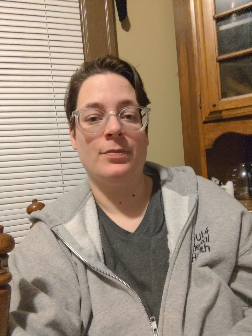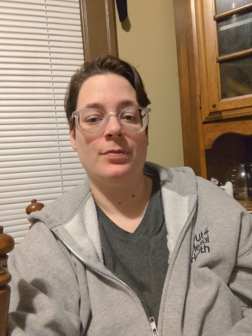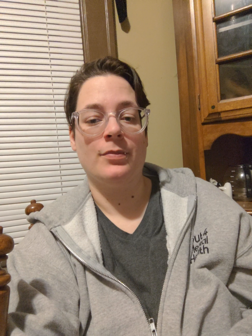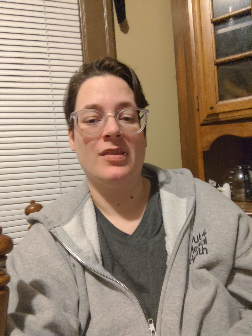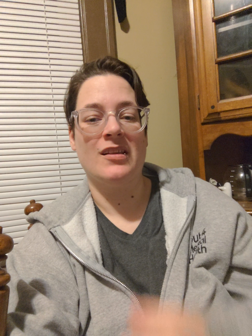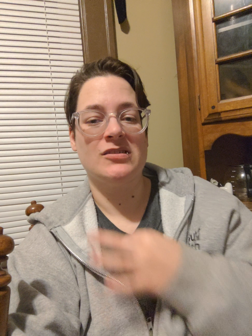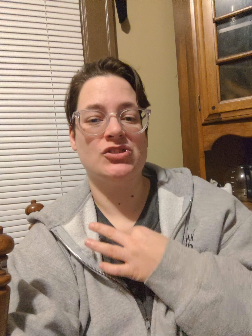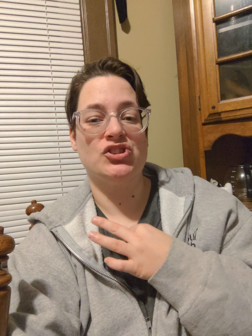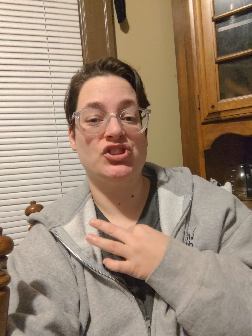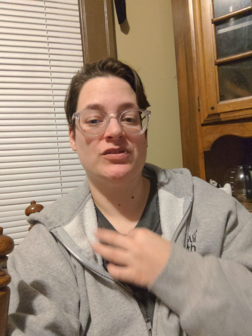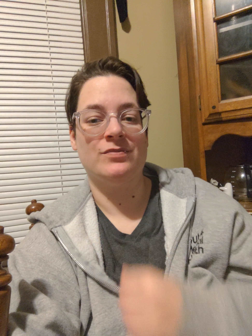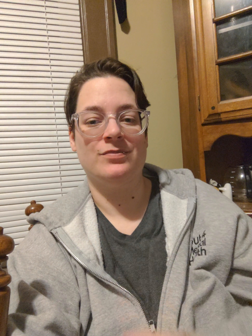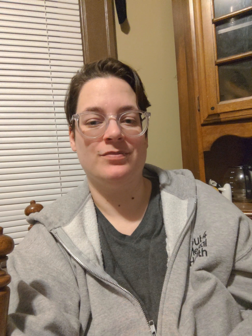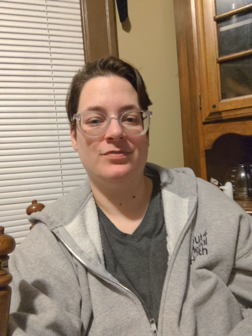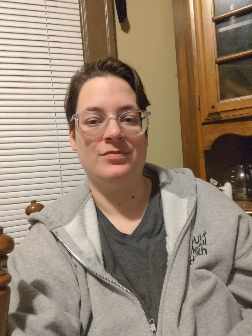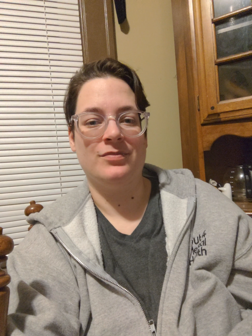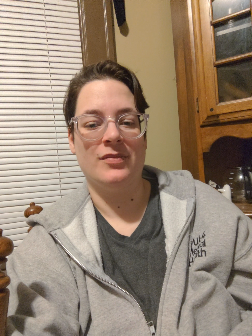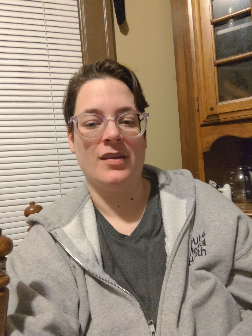shirt